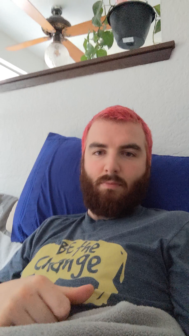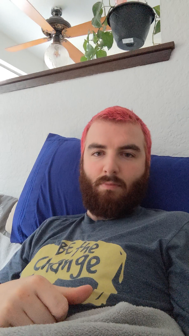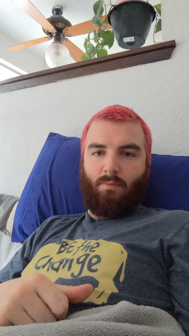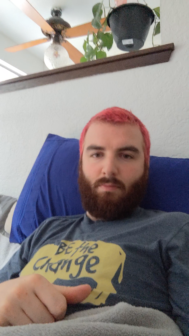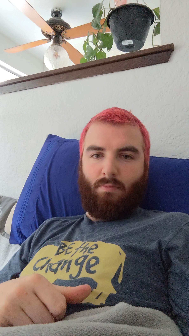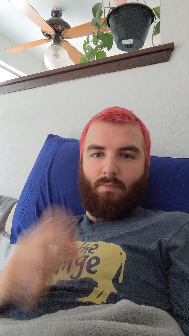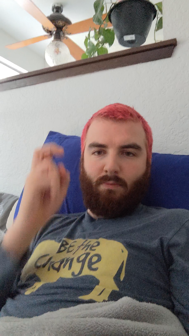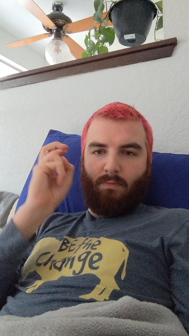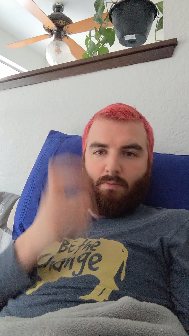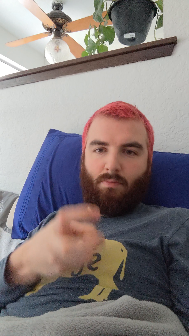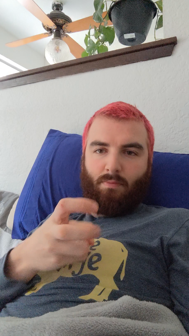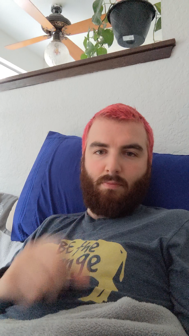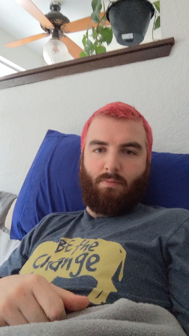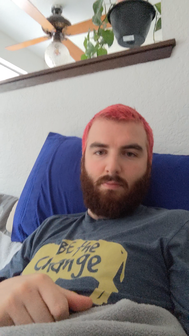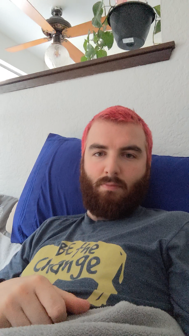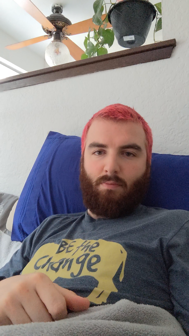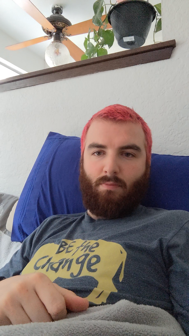hard